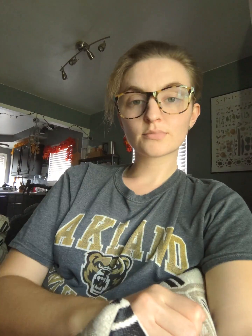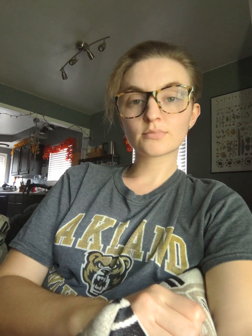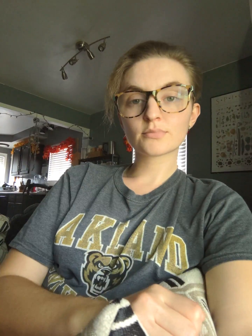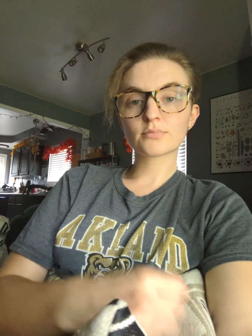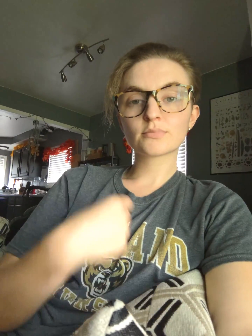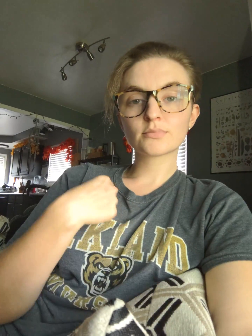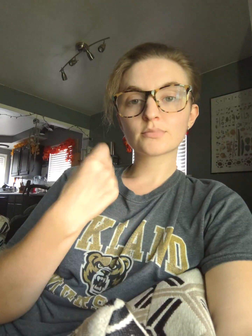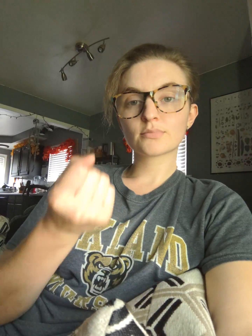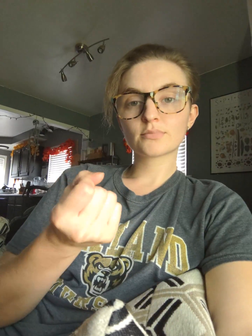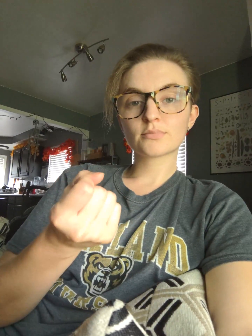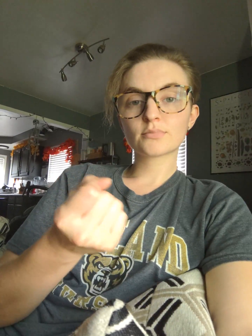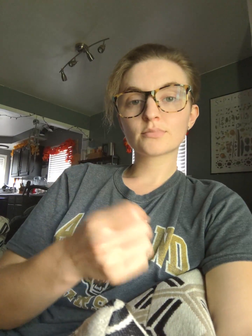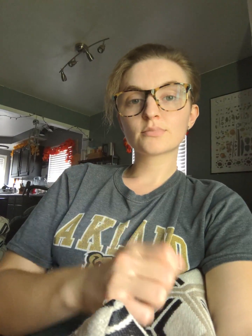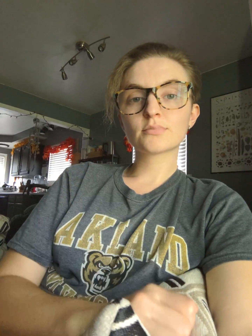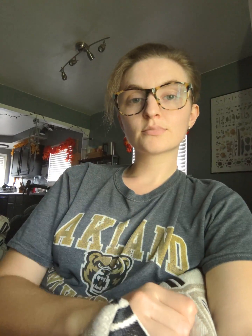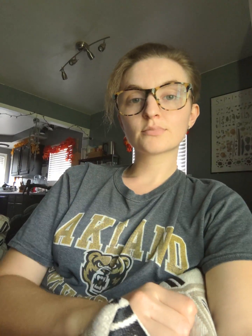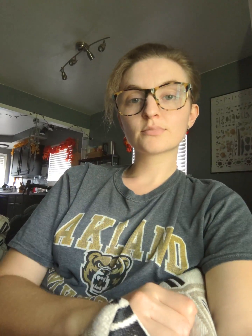drive